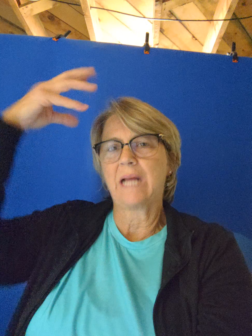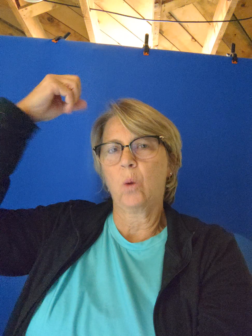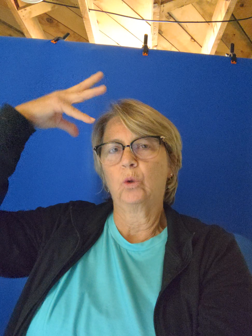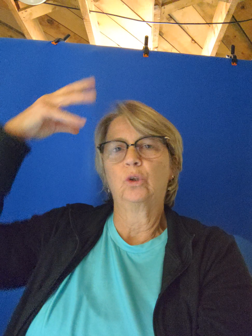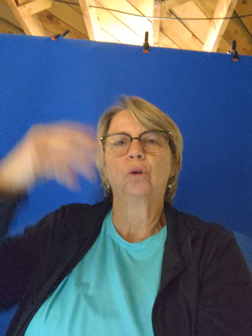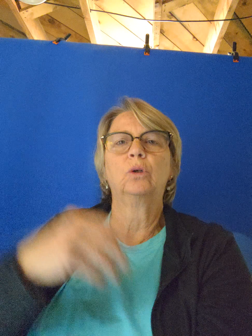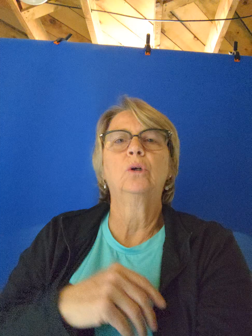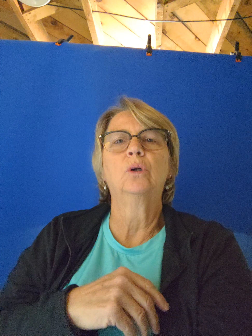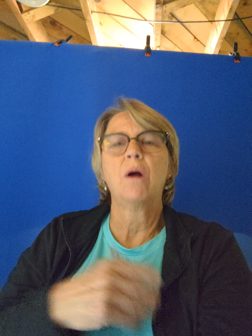shower